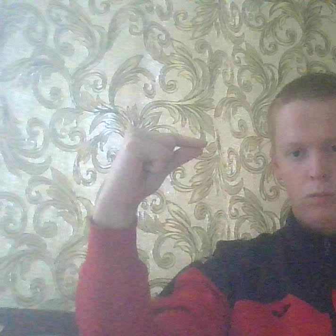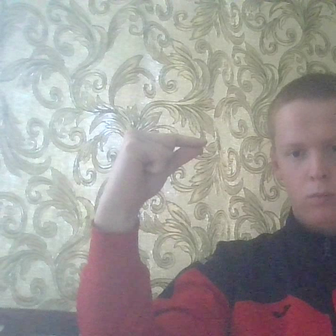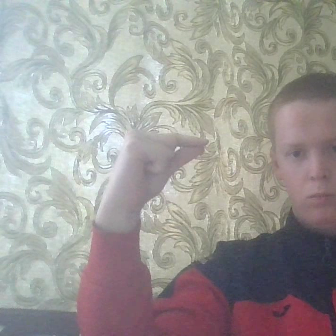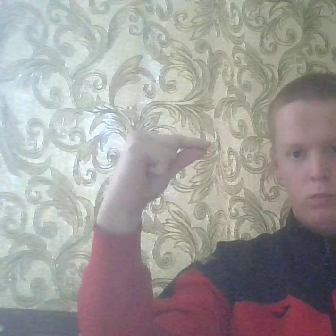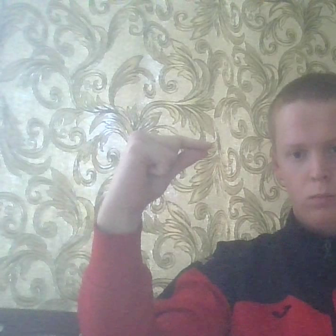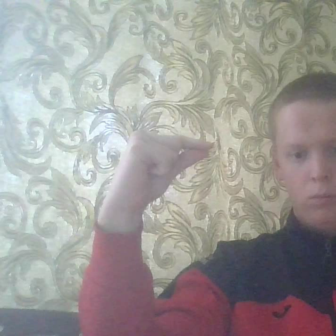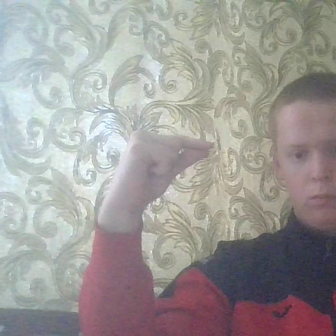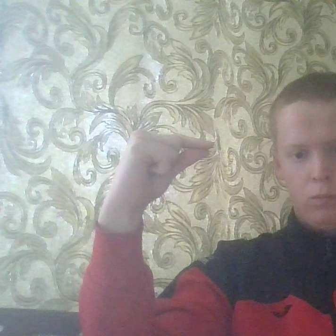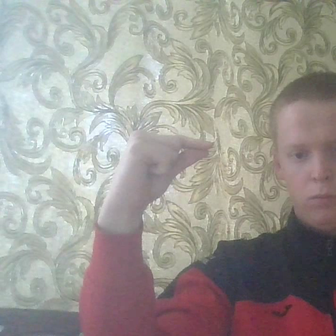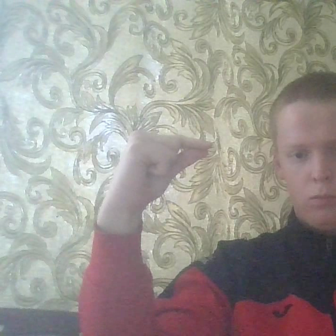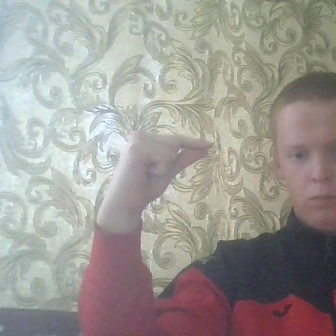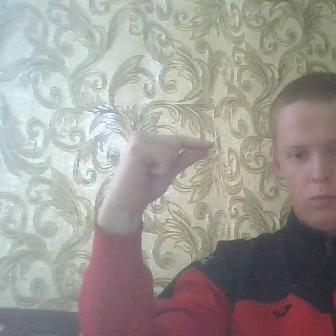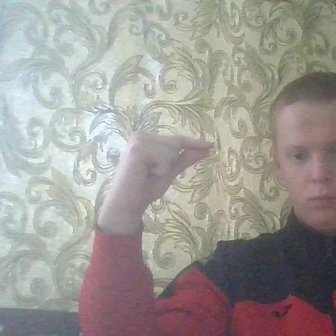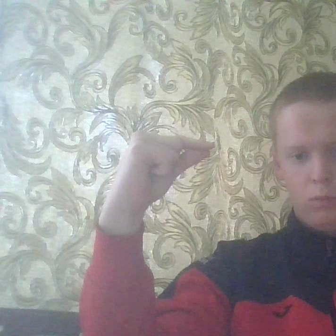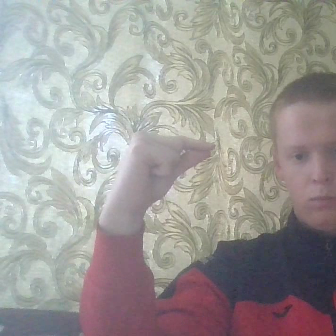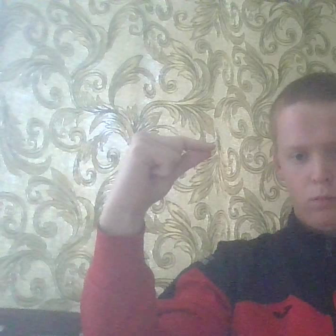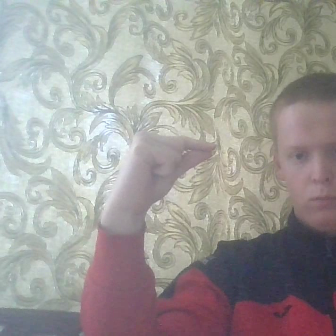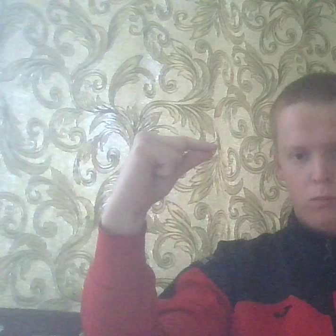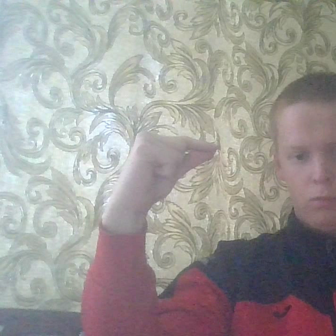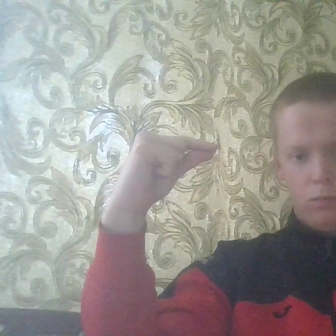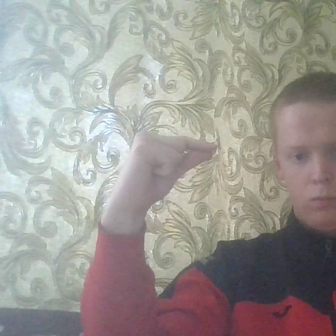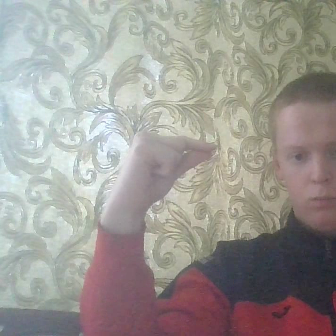Ч